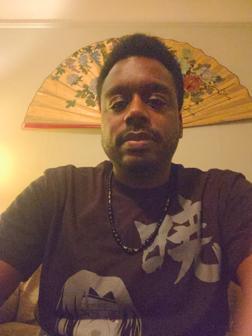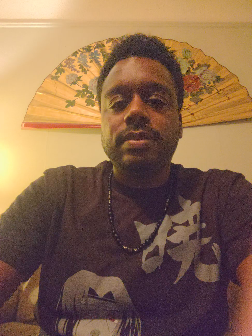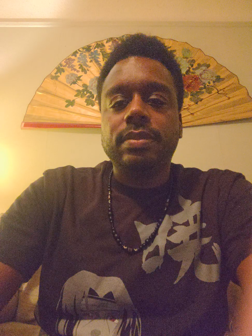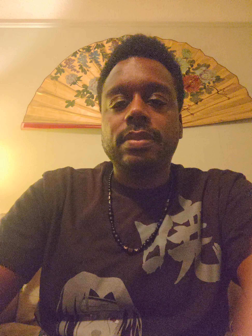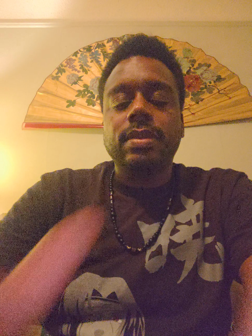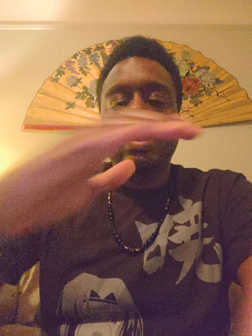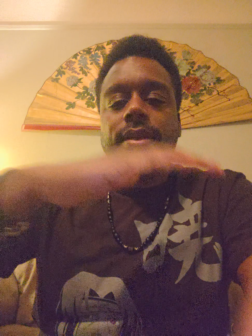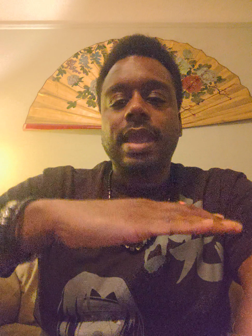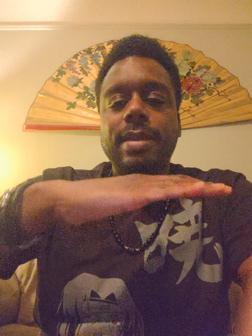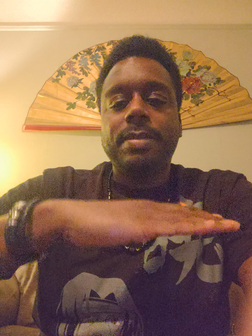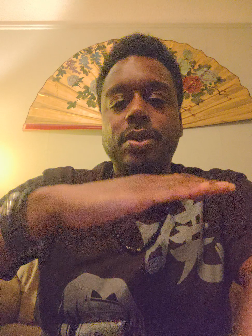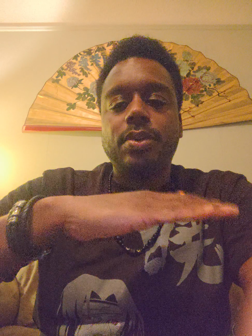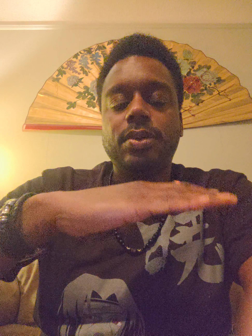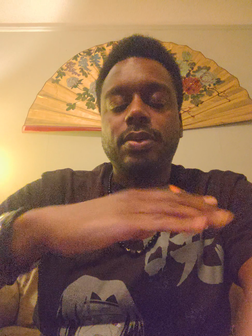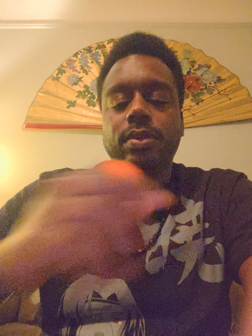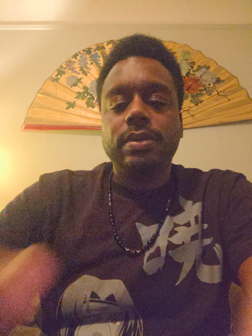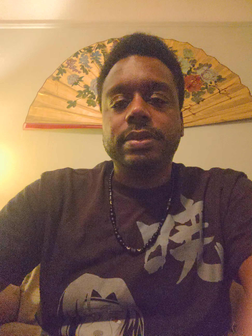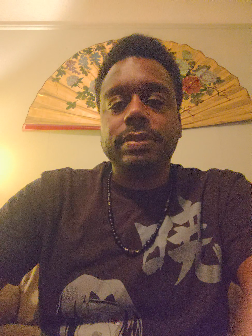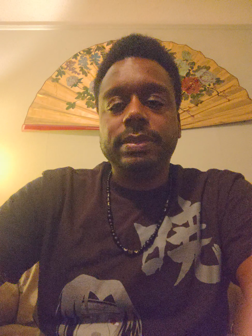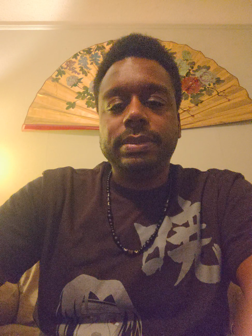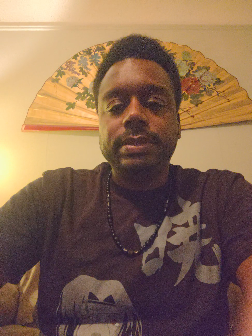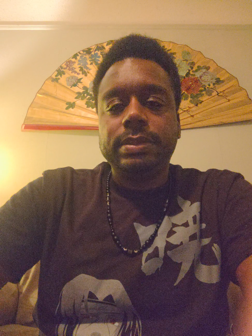table